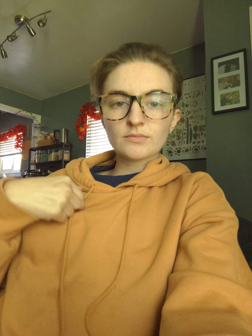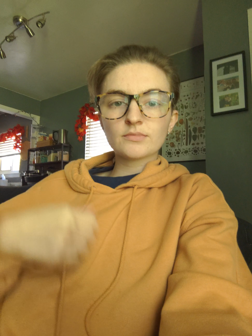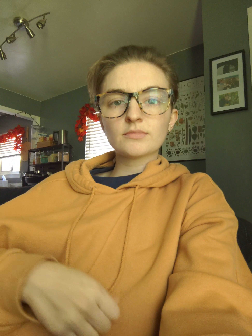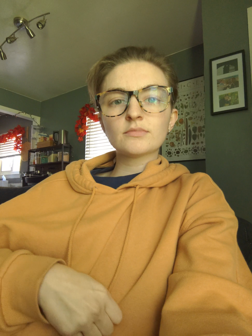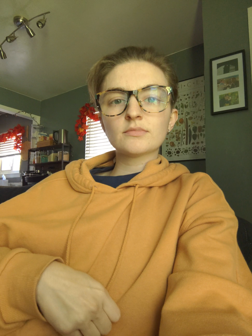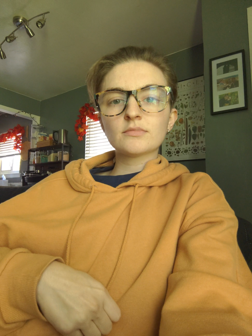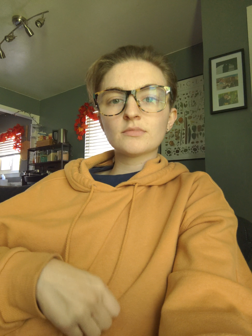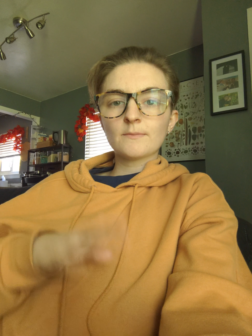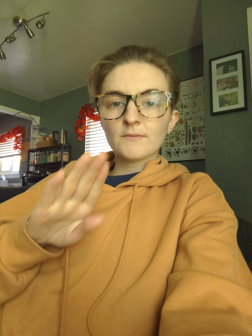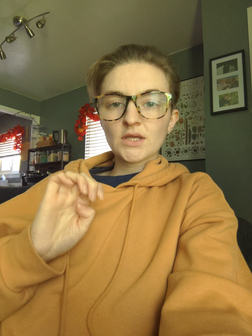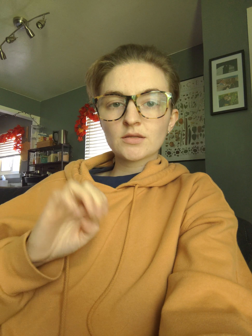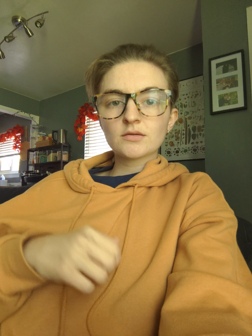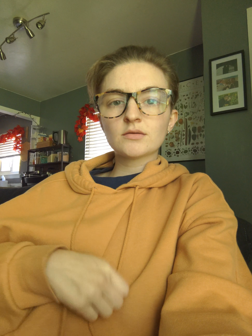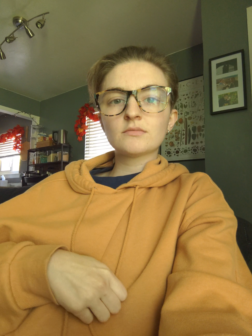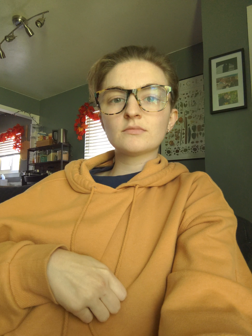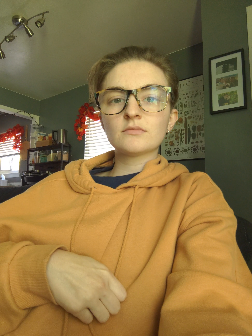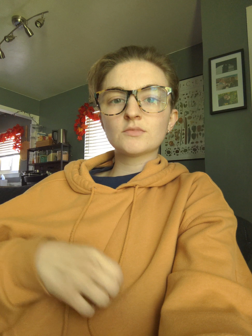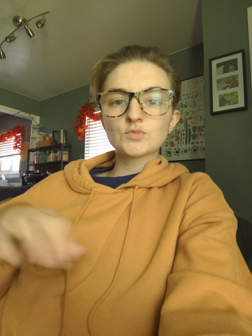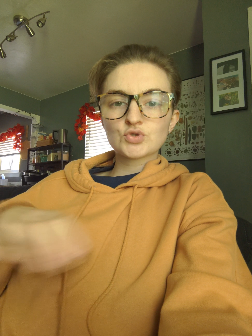be